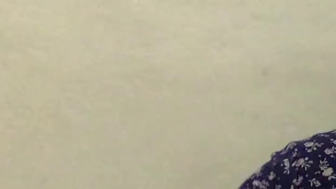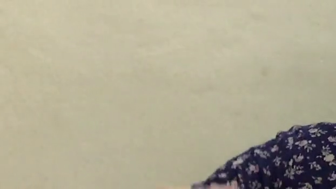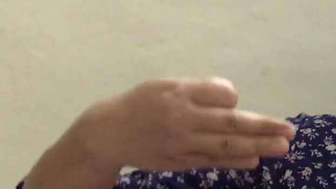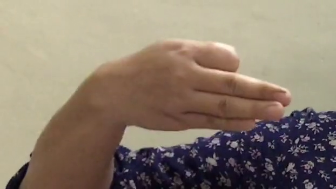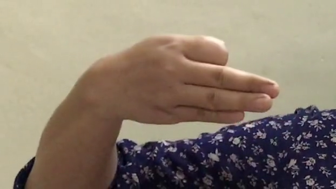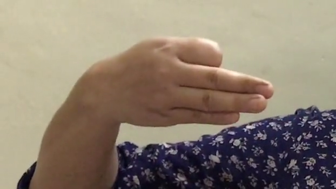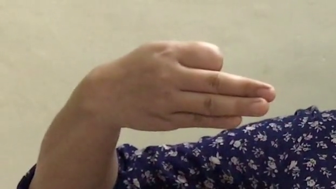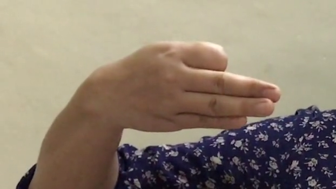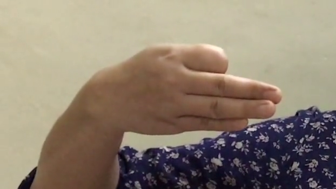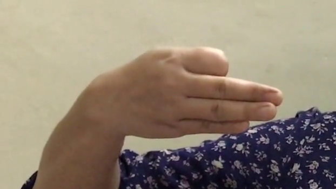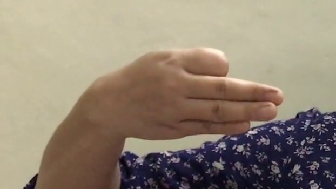ध